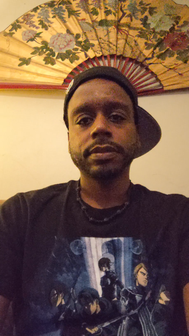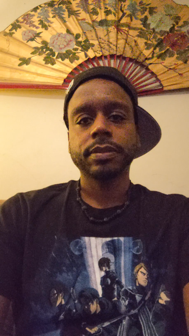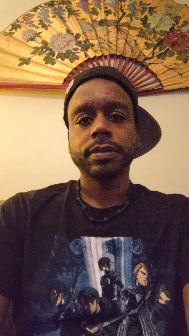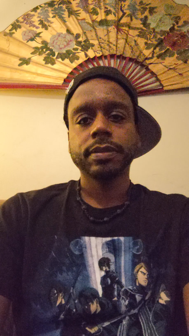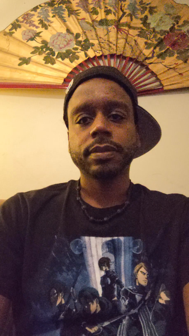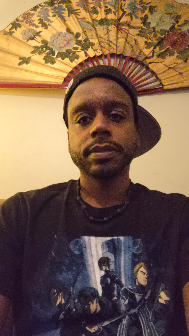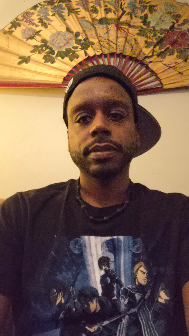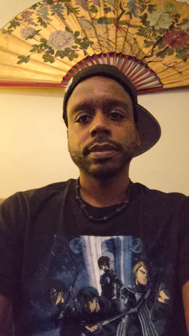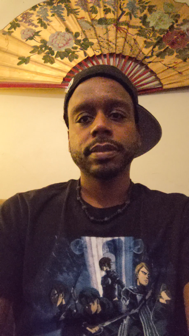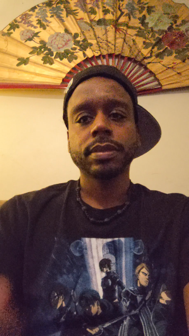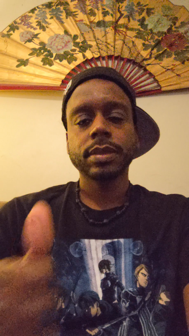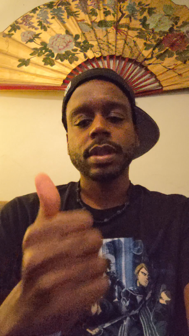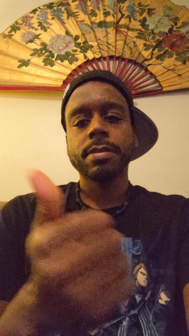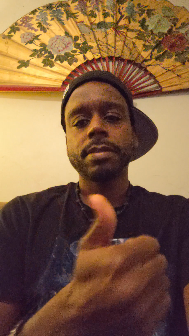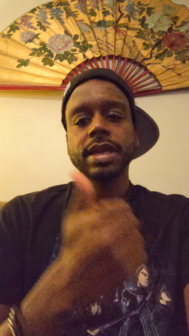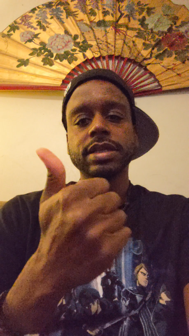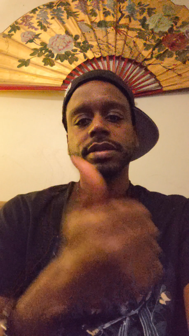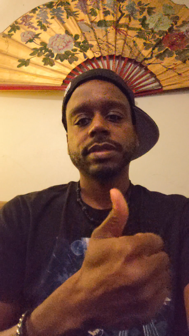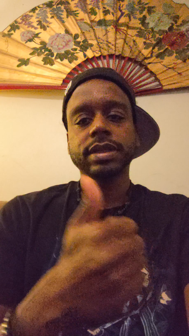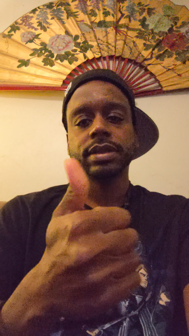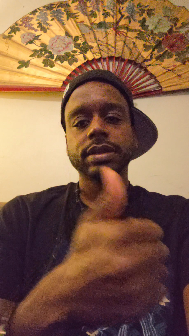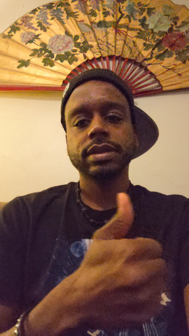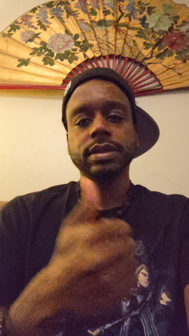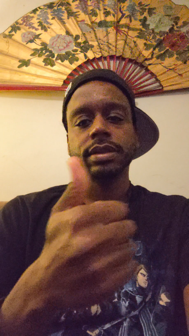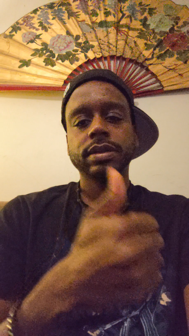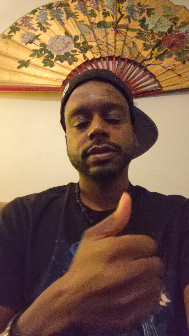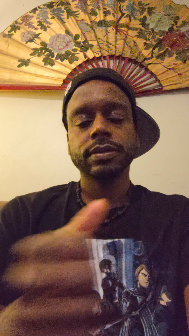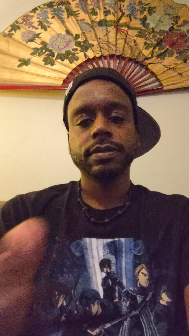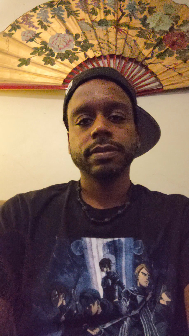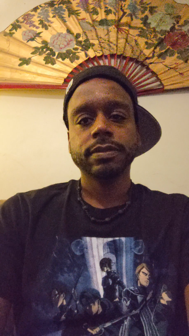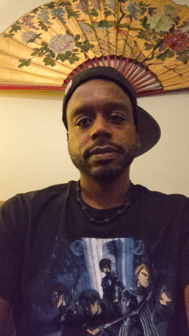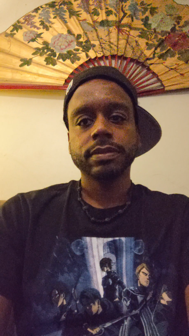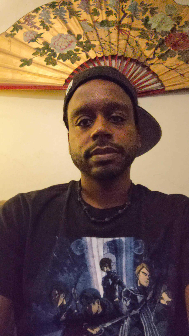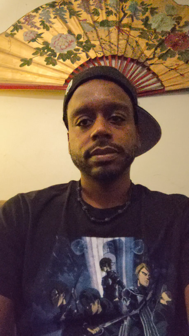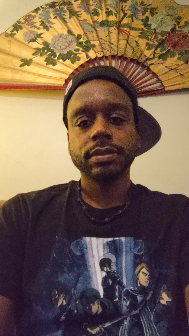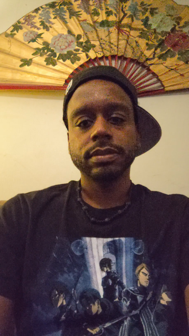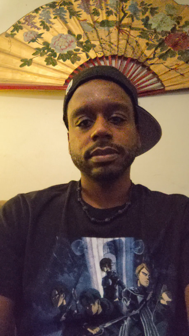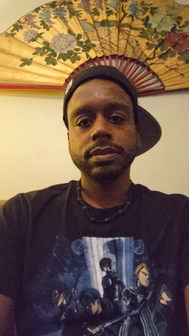basement